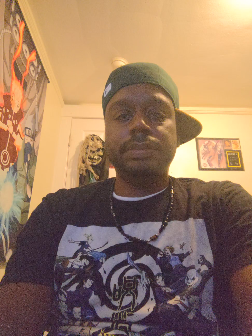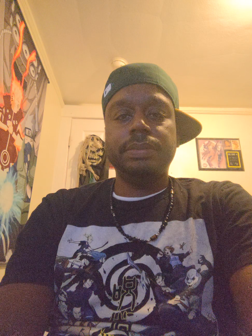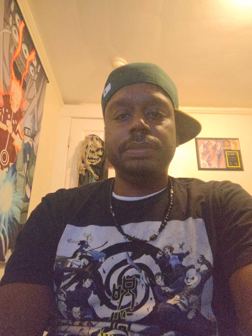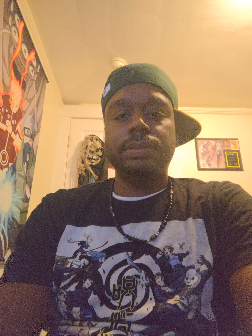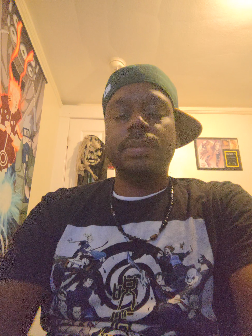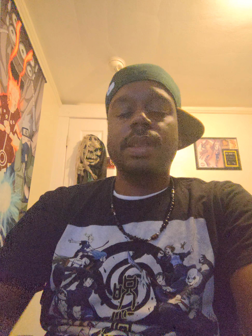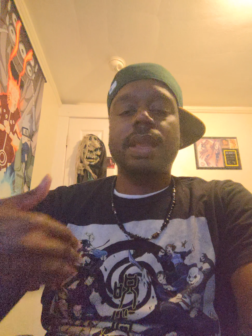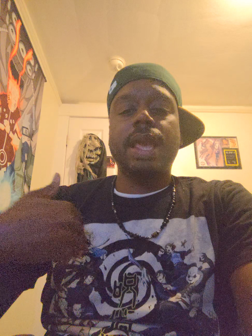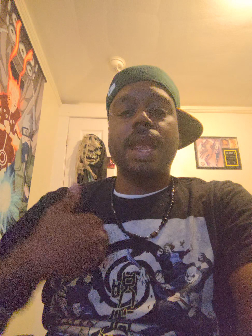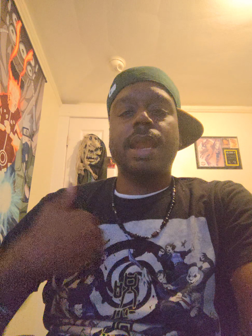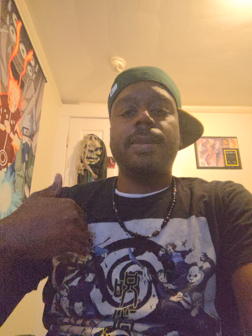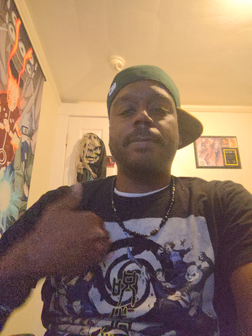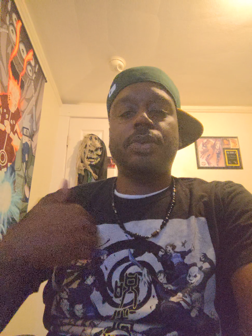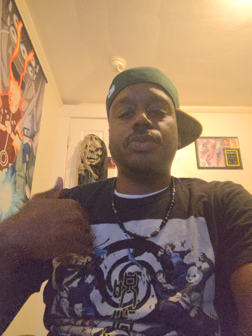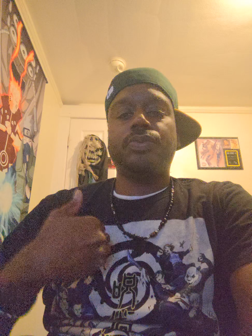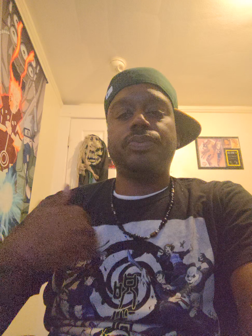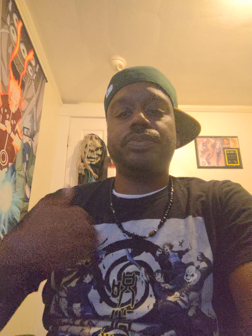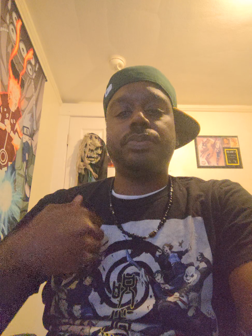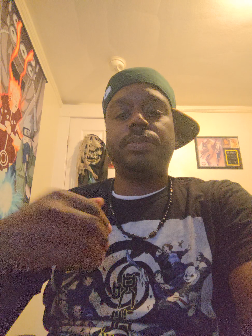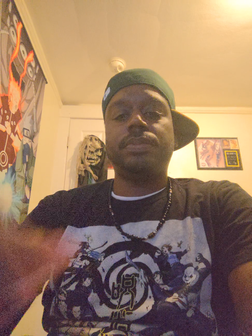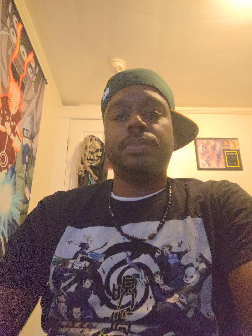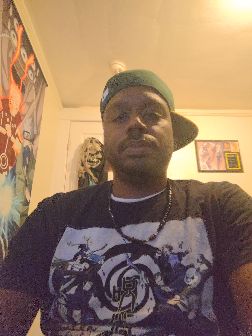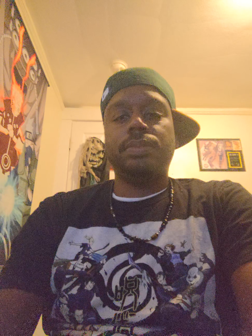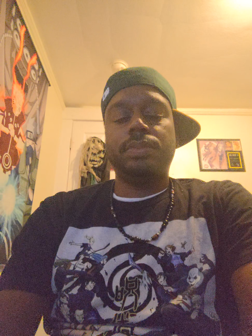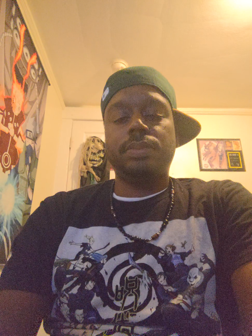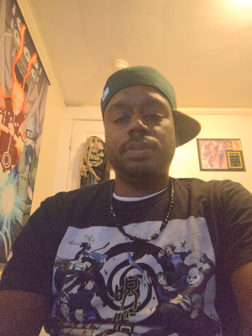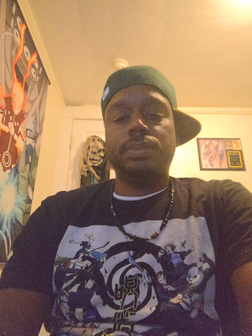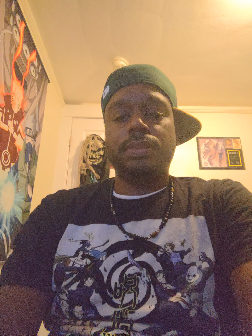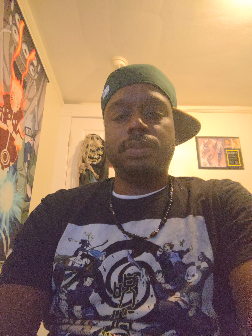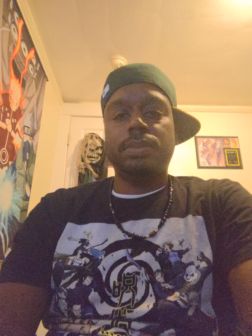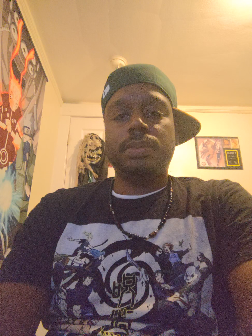animal